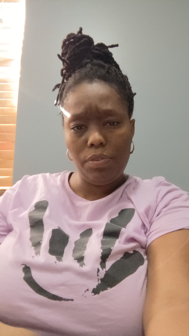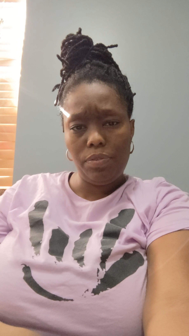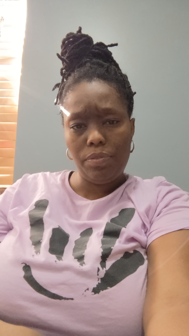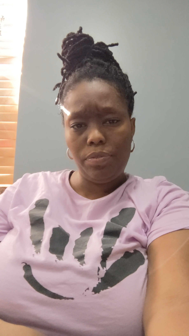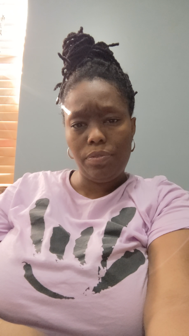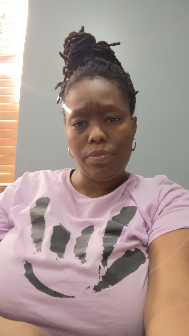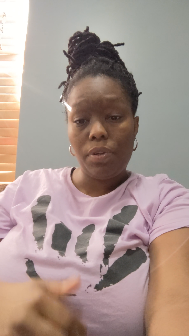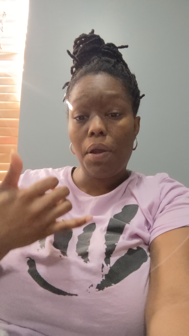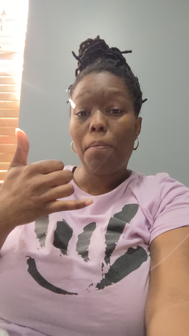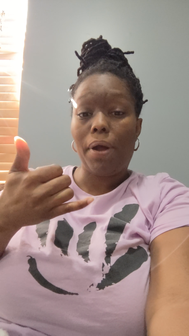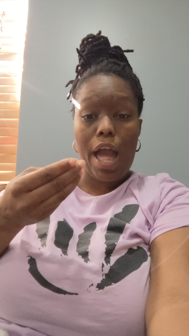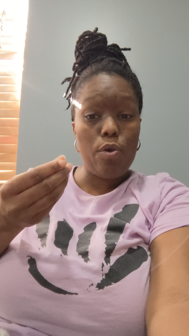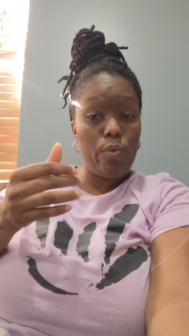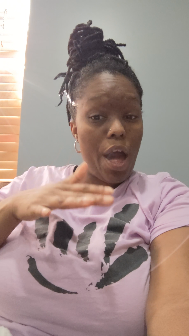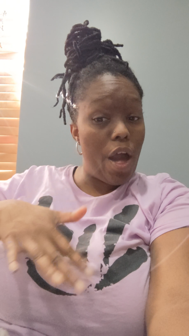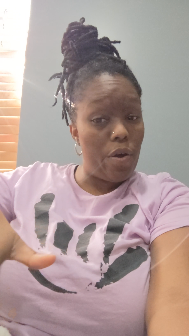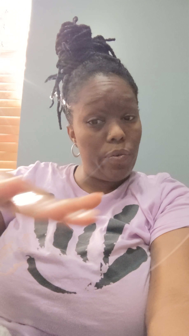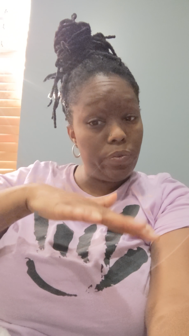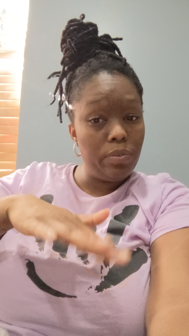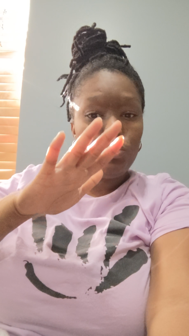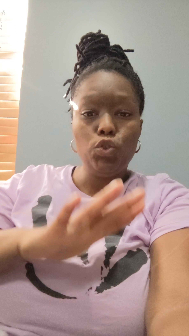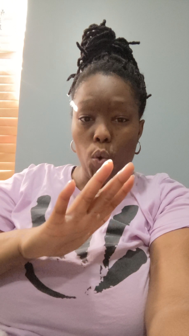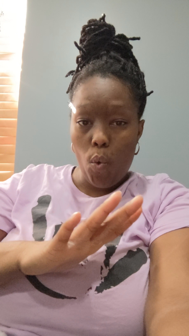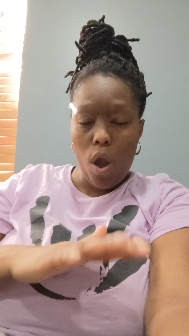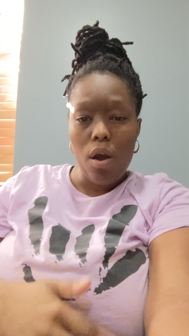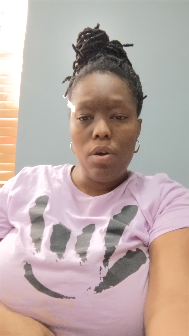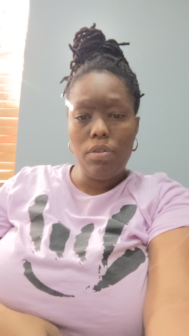playground